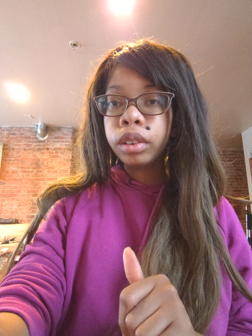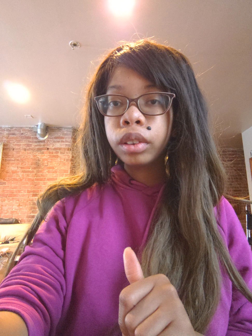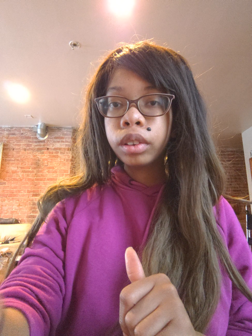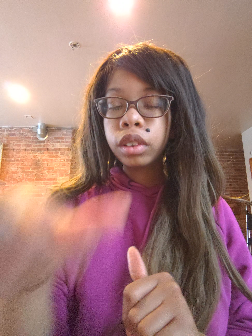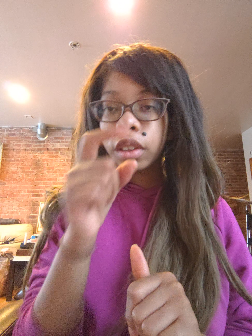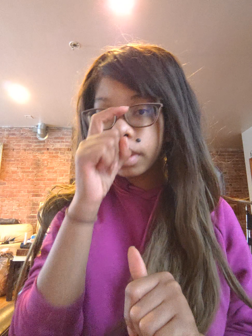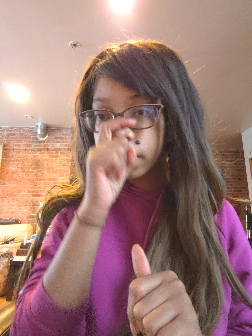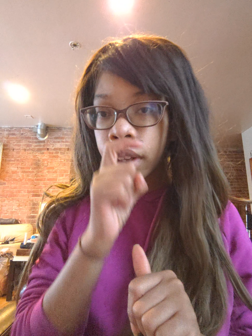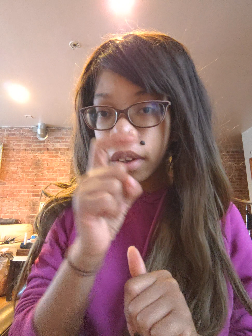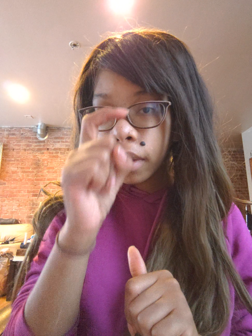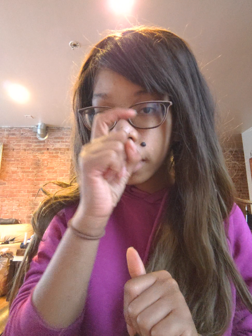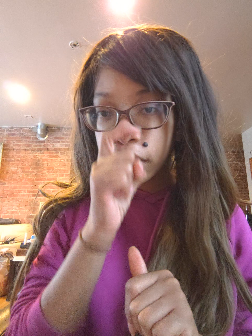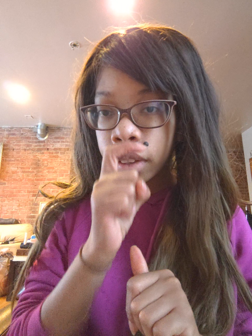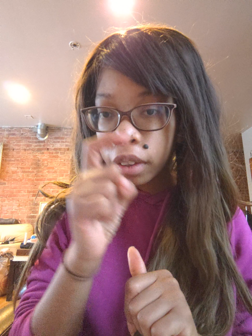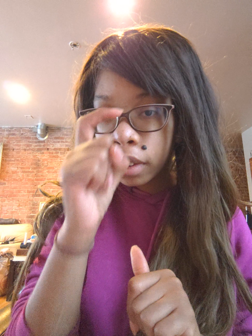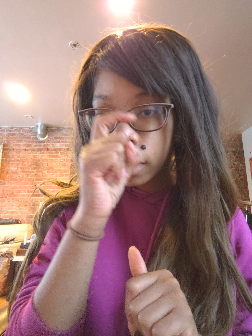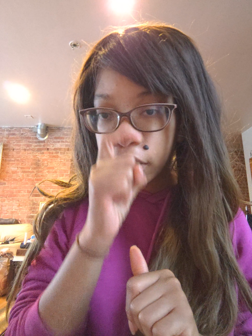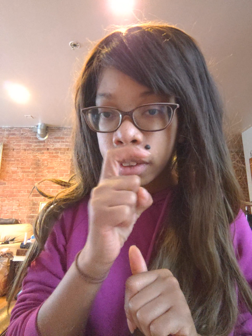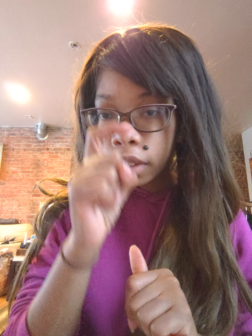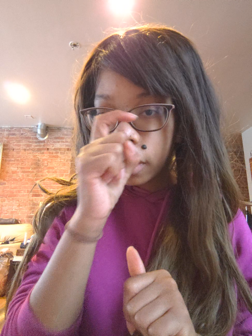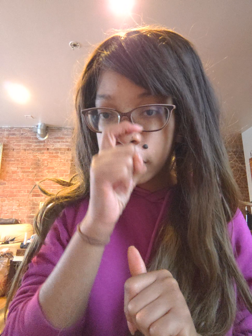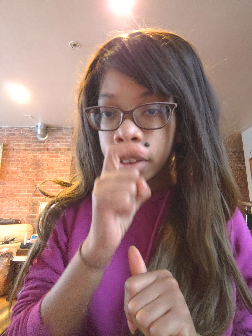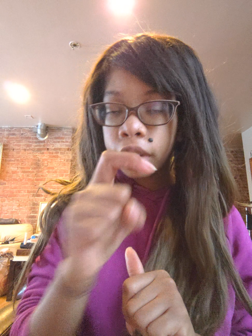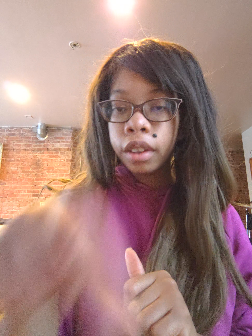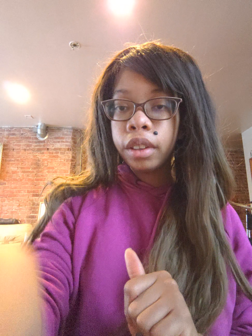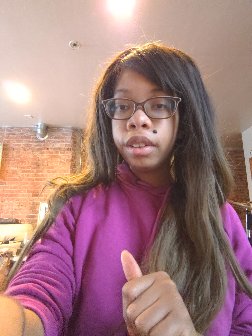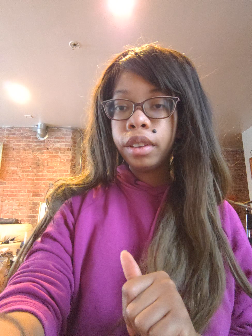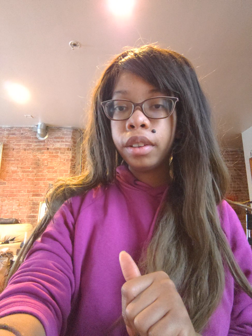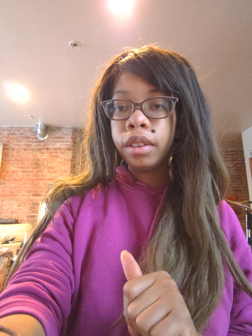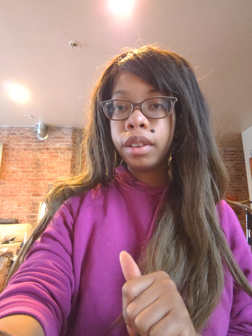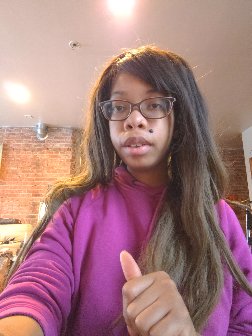doll